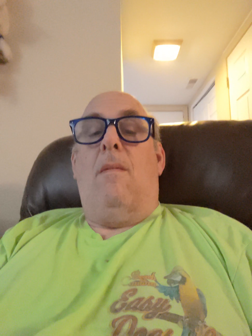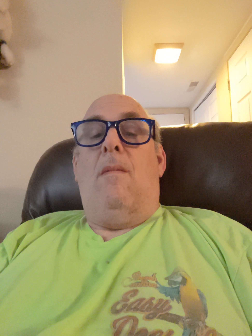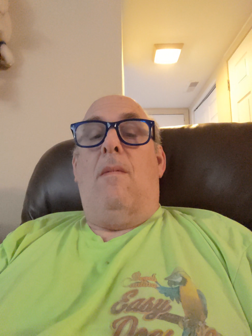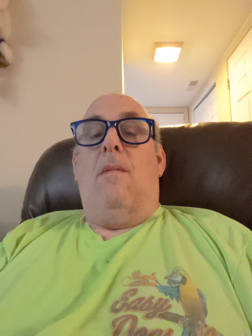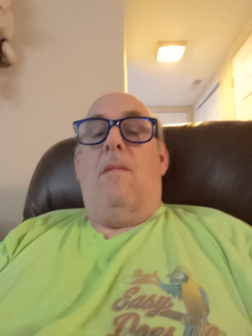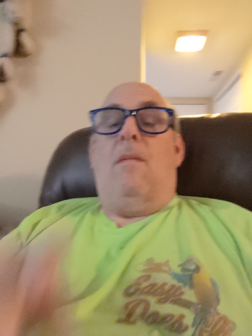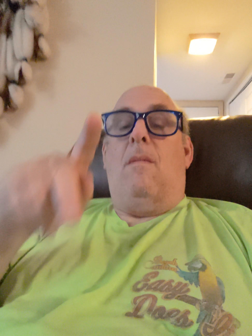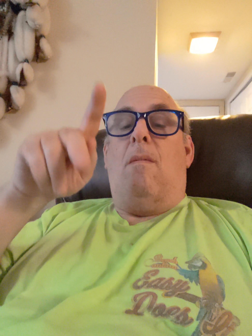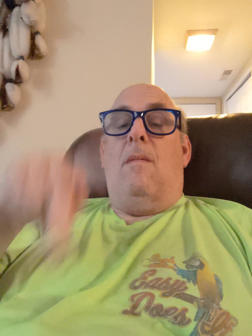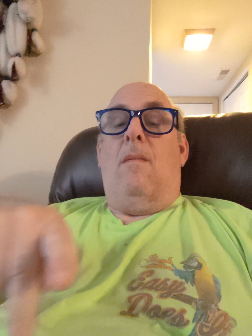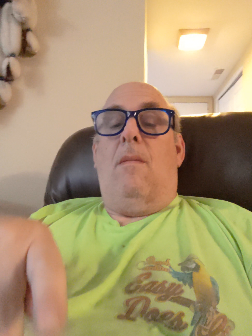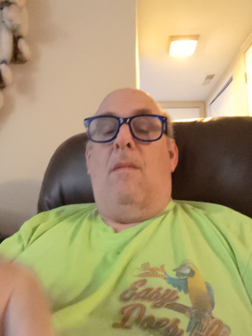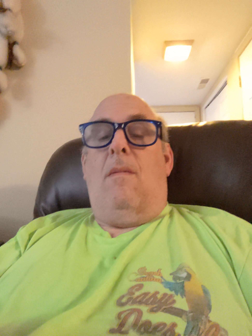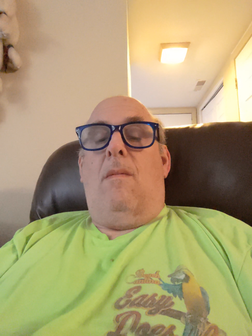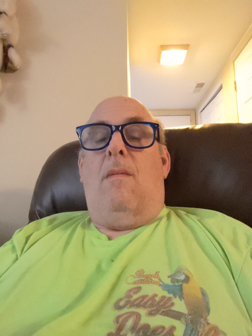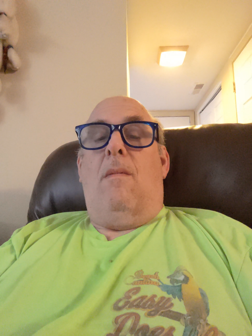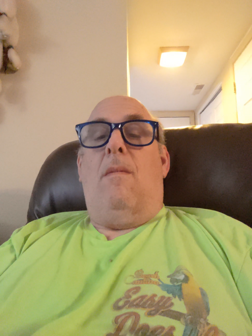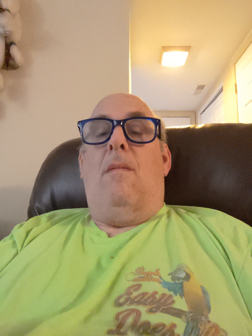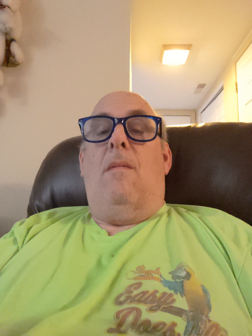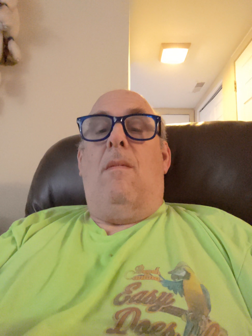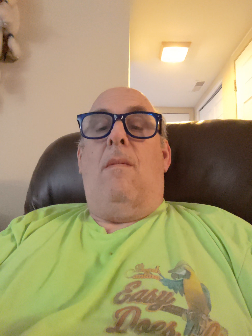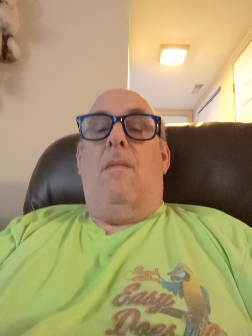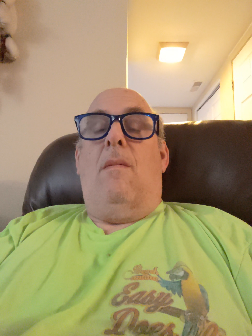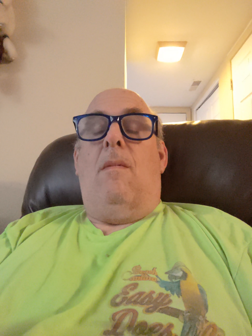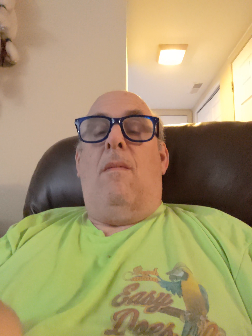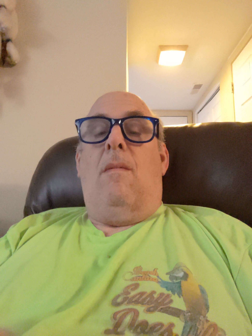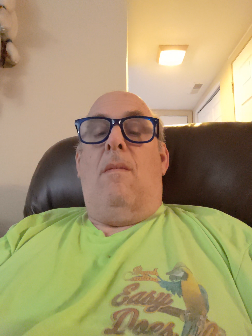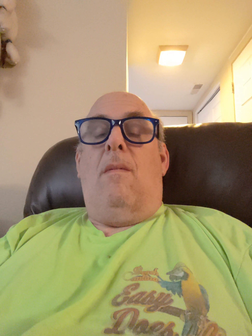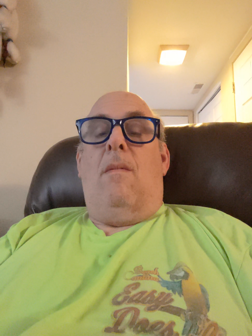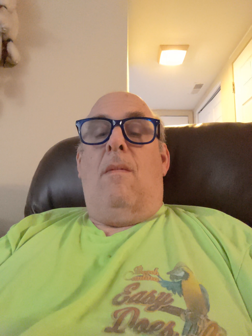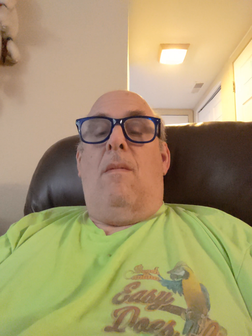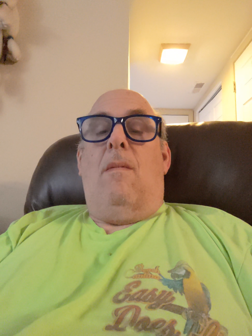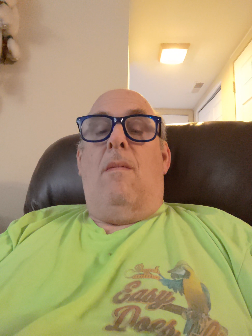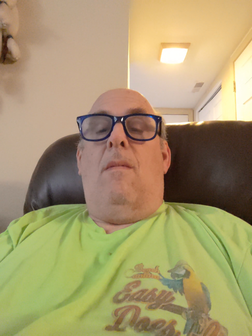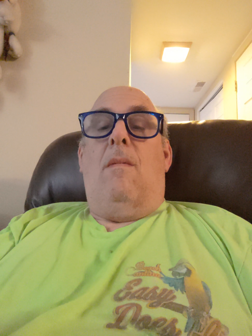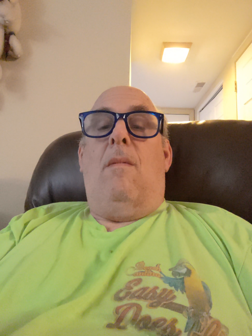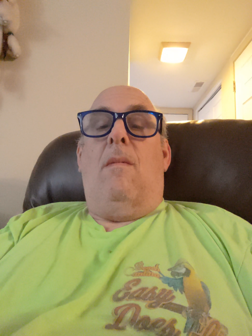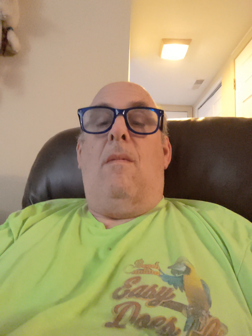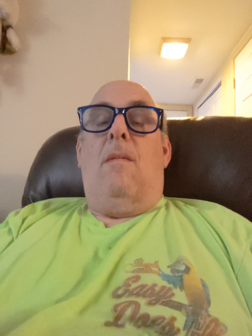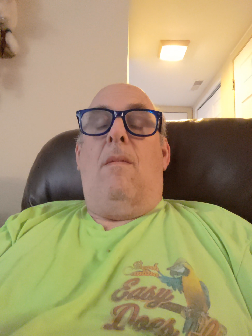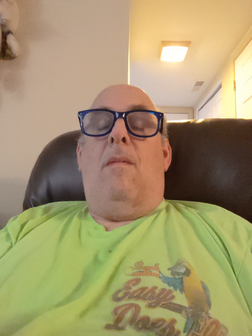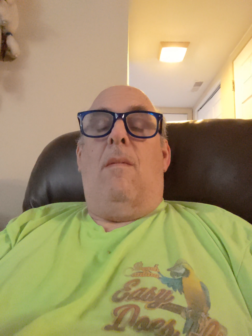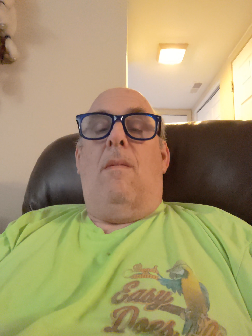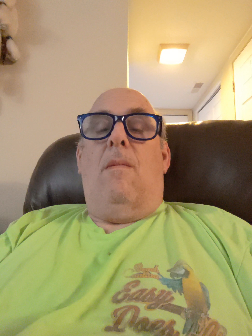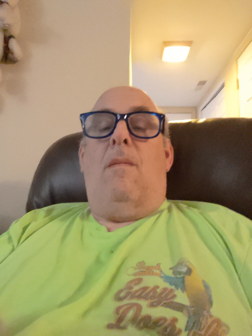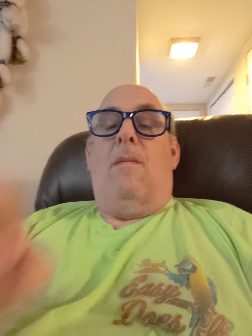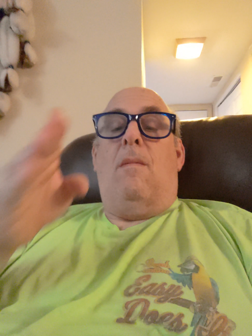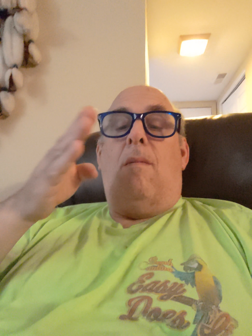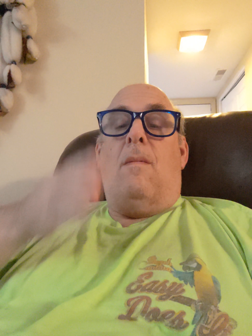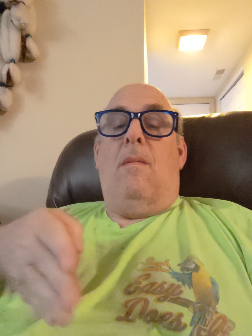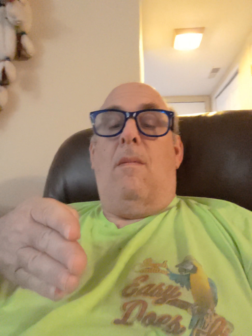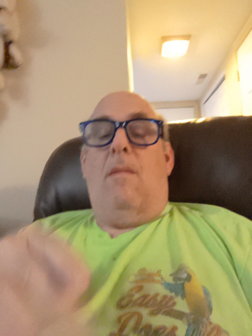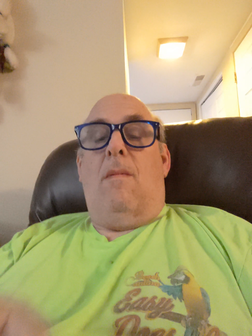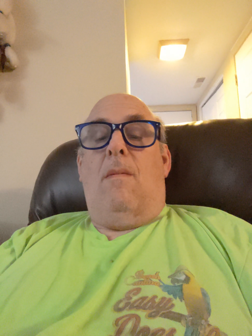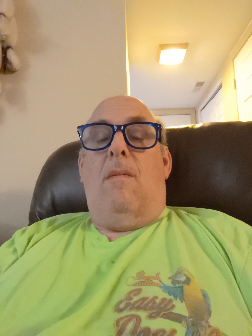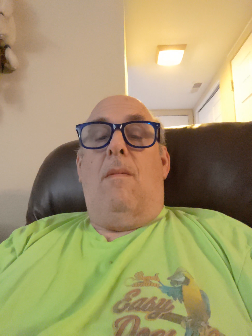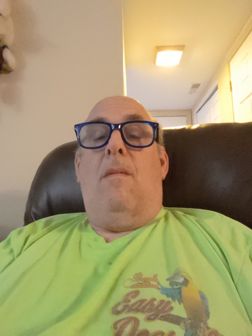person